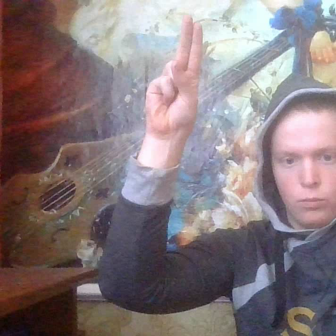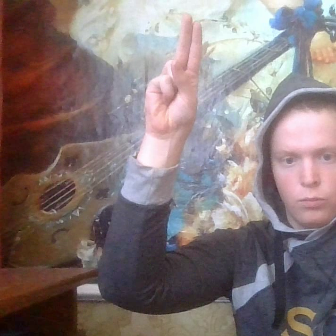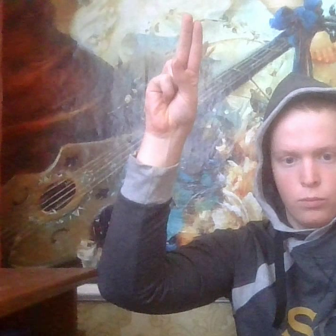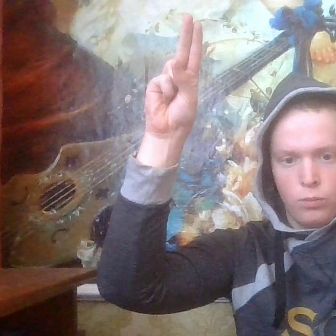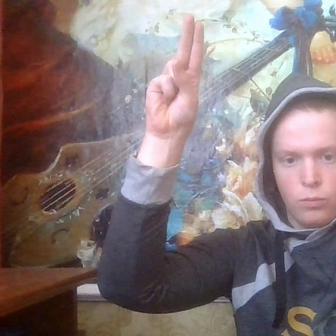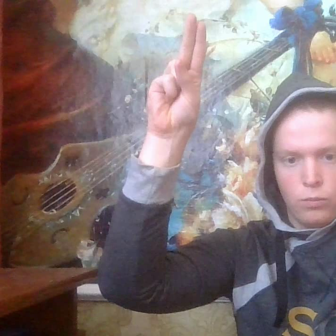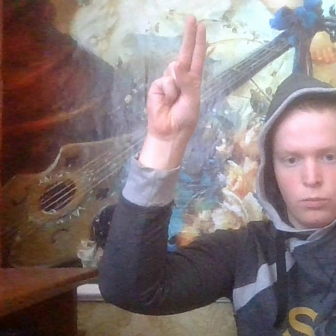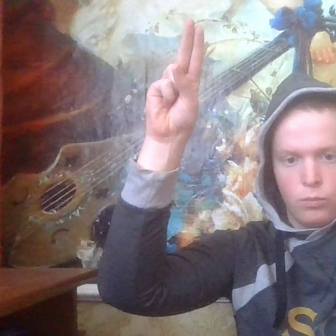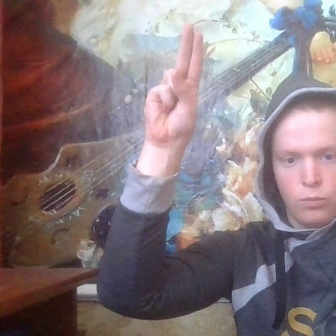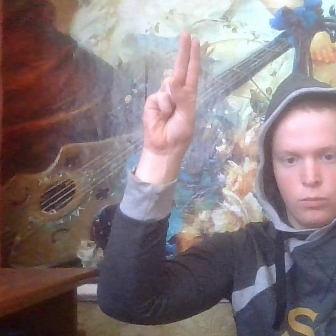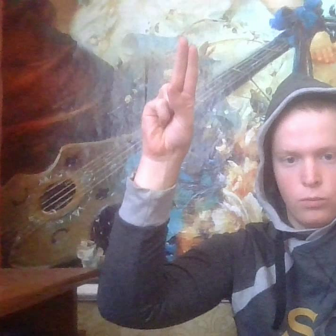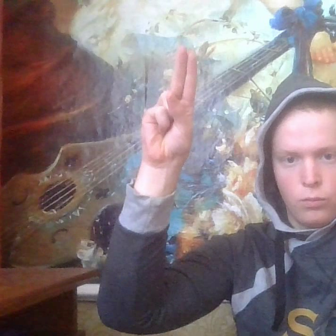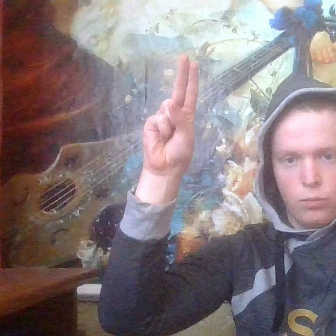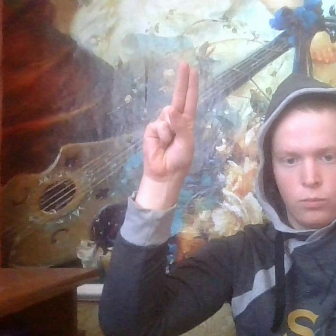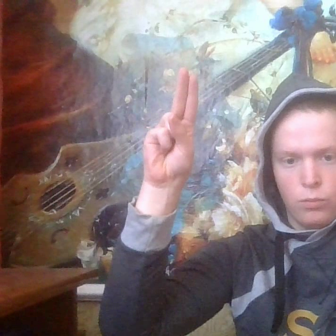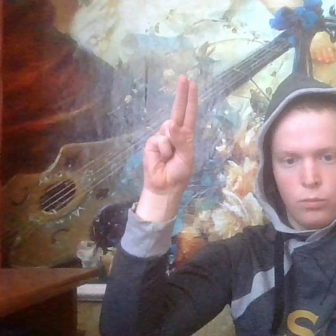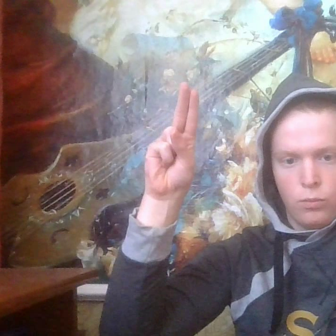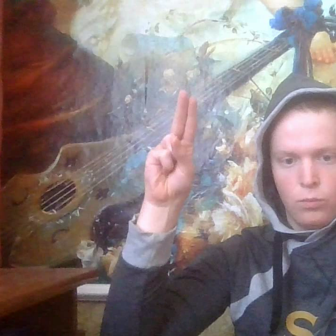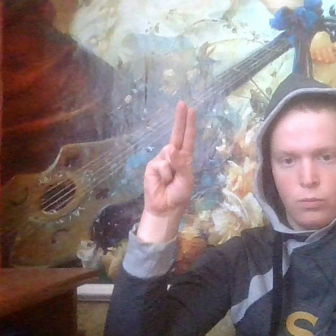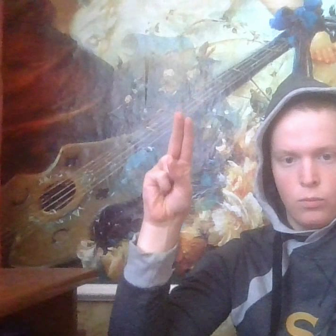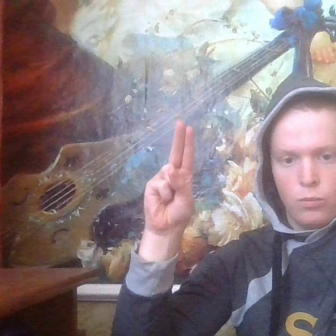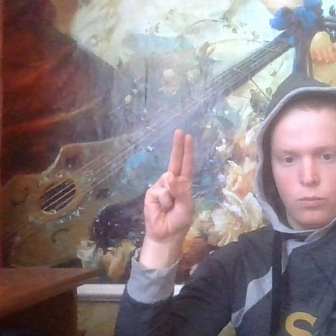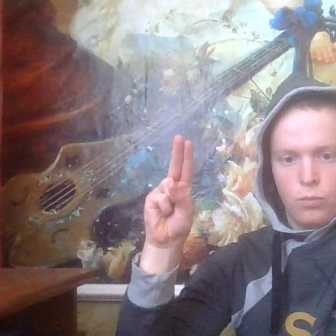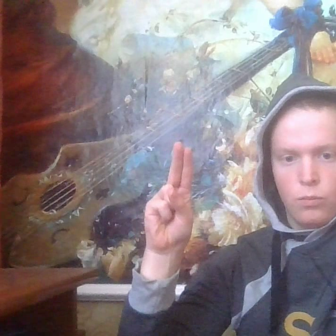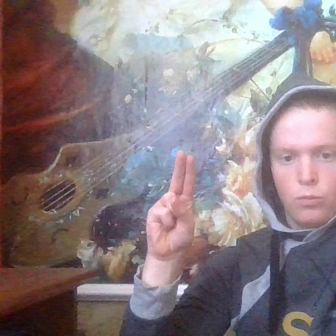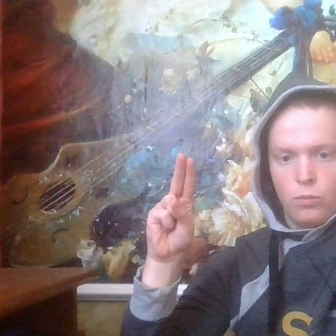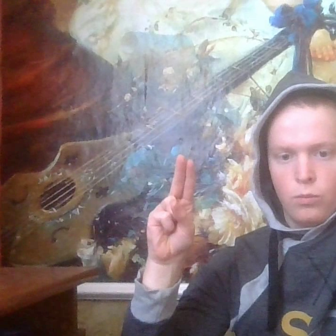Ц